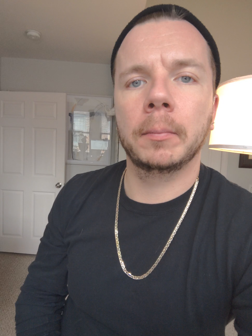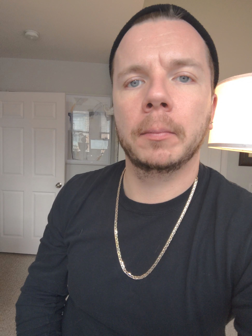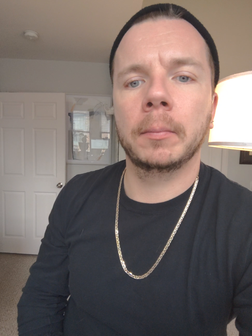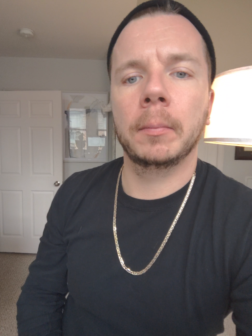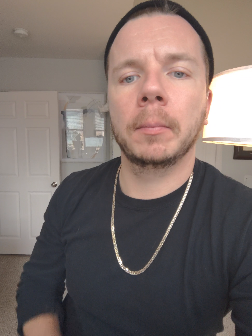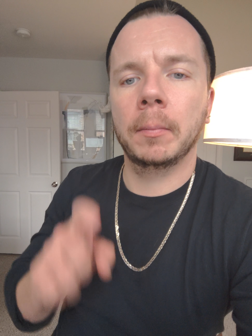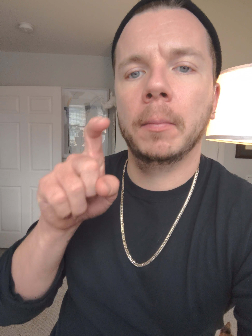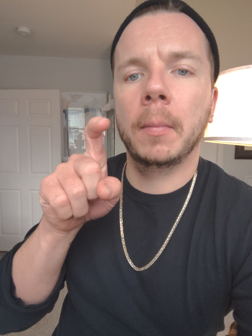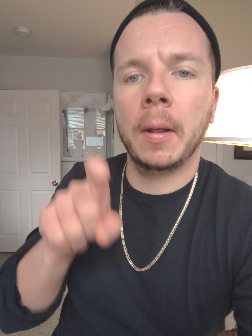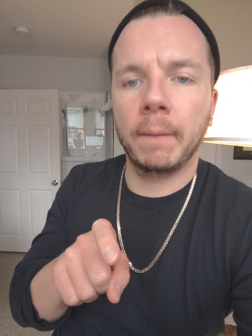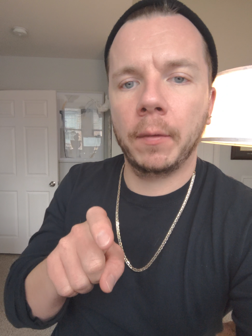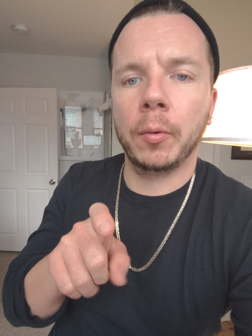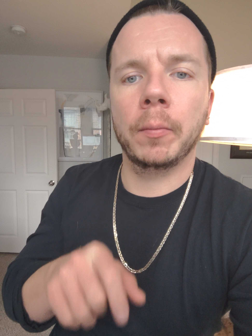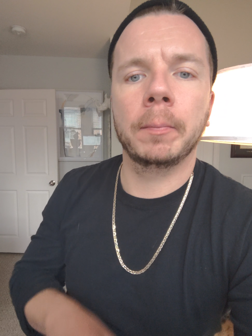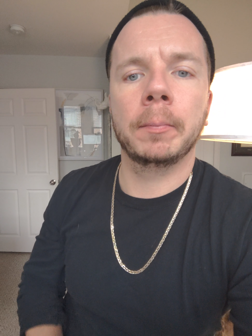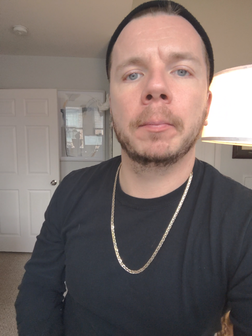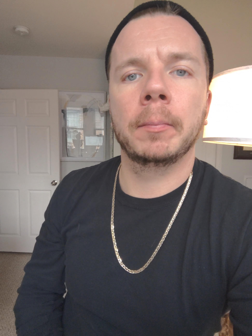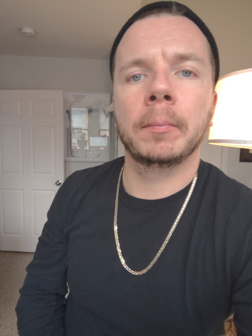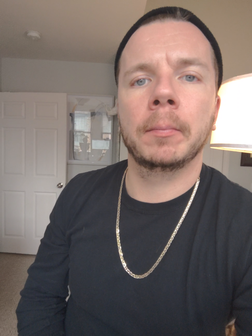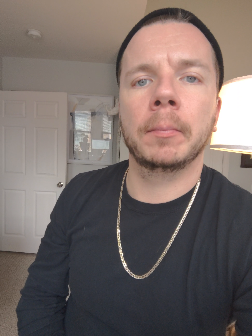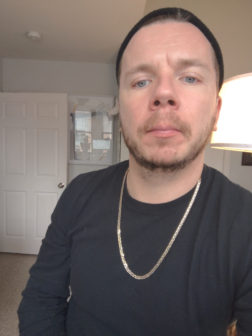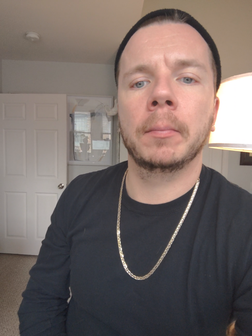have to